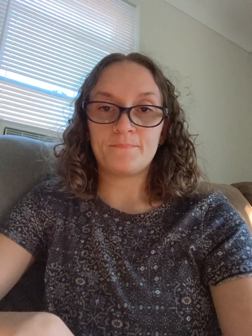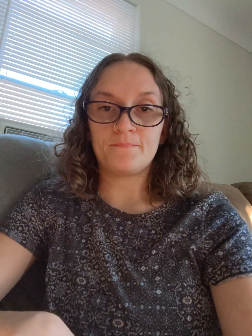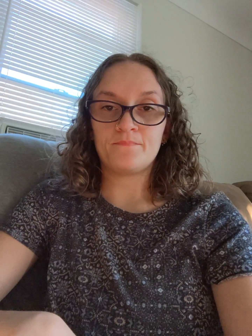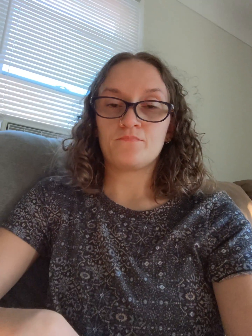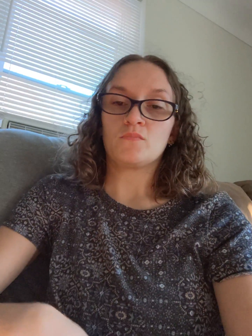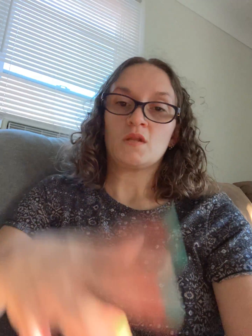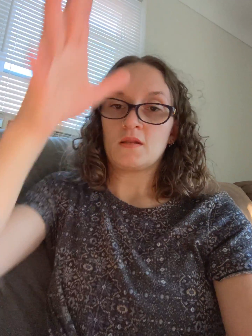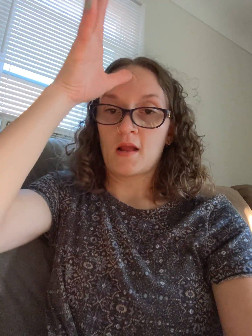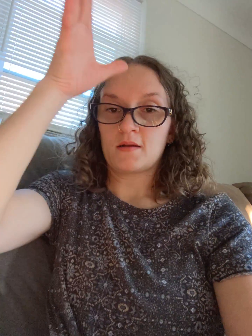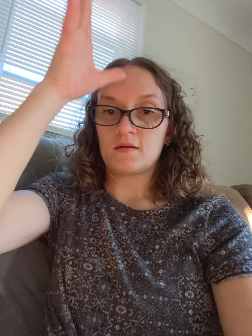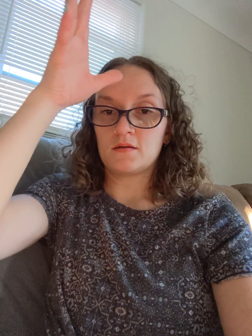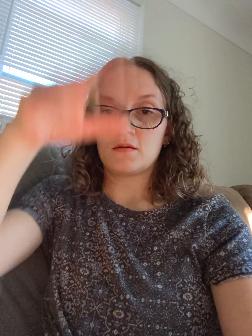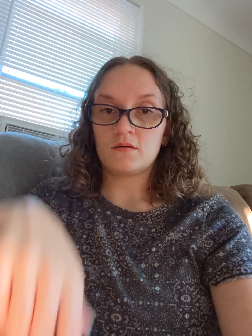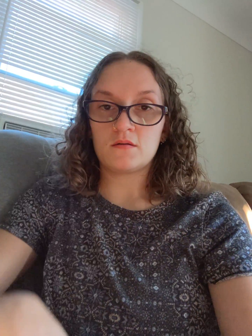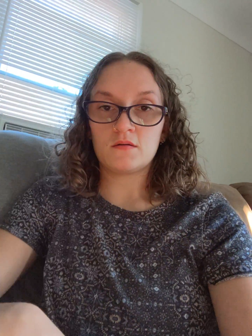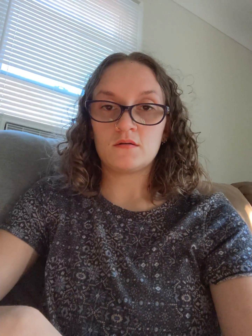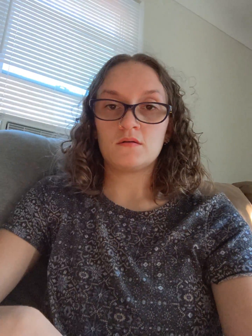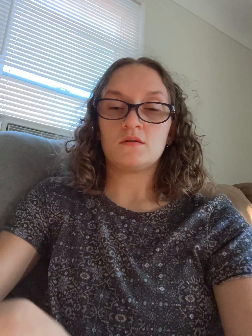daddy